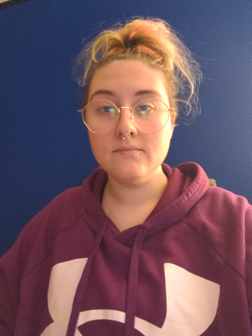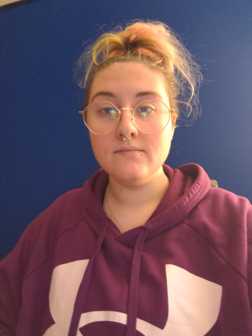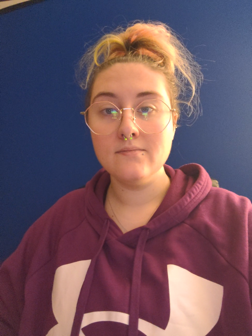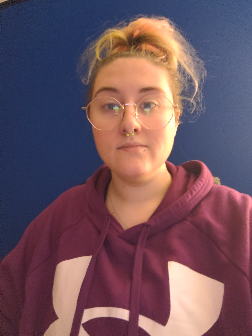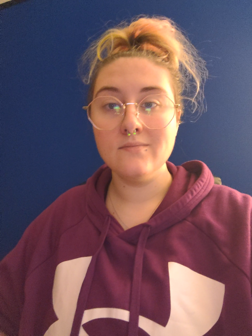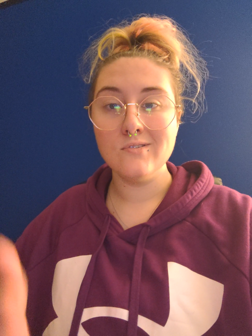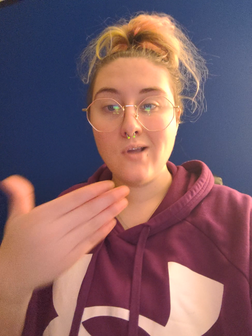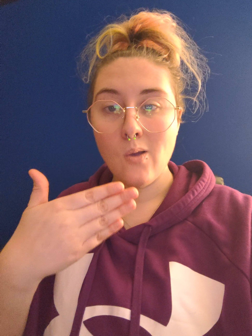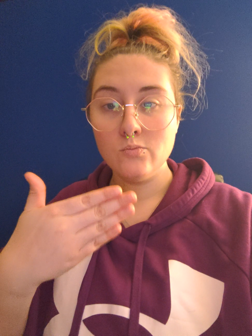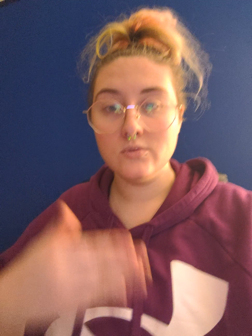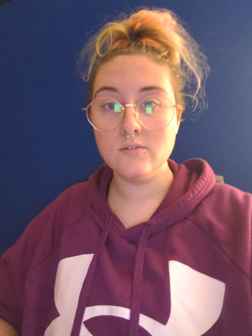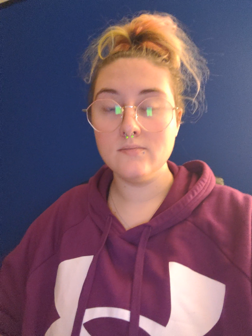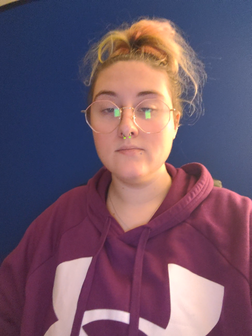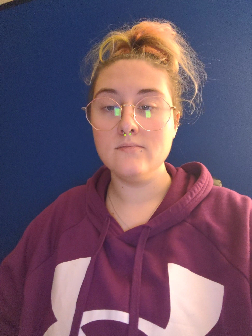close